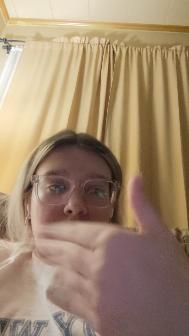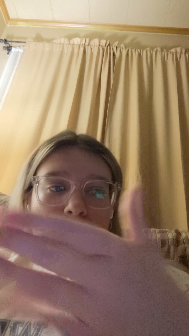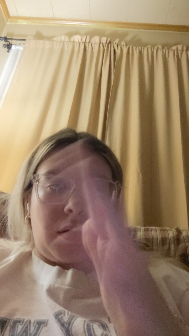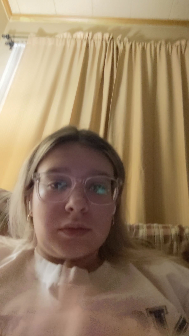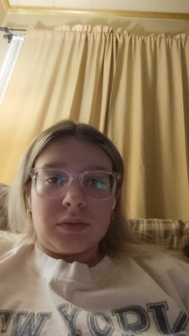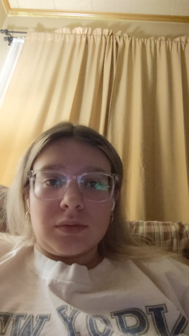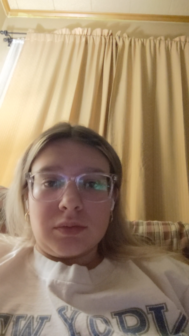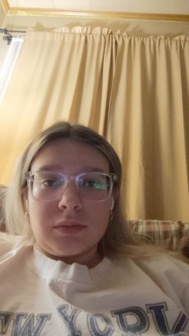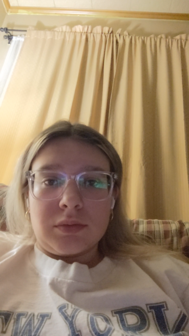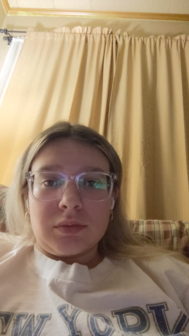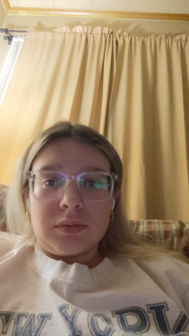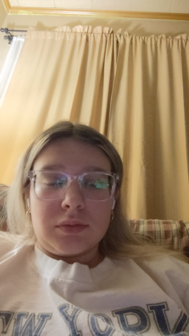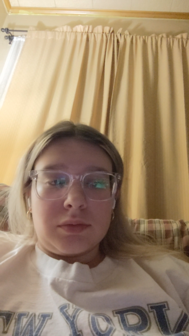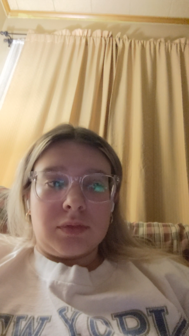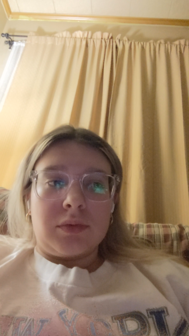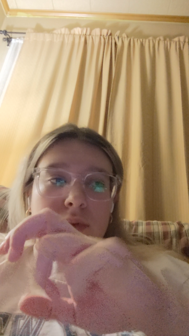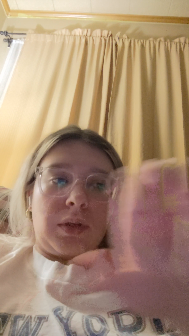couch